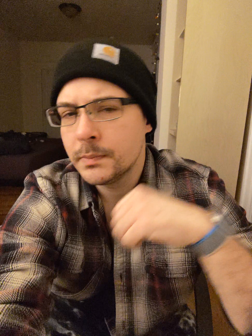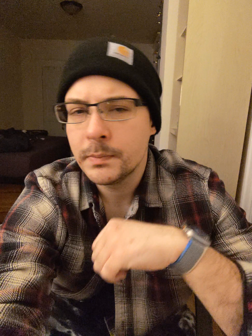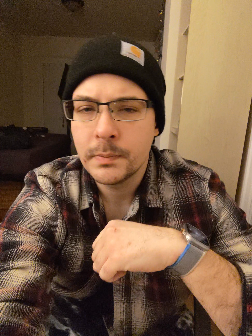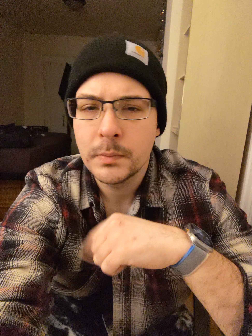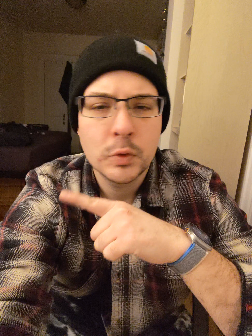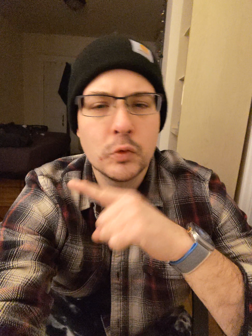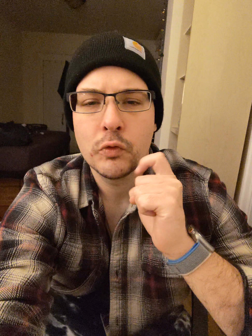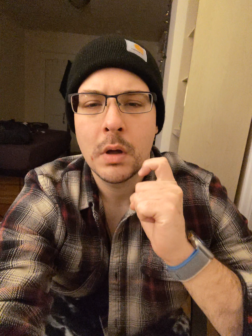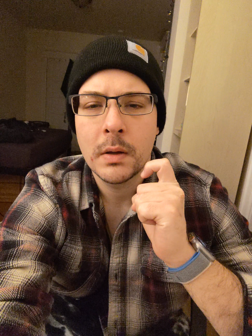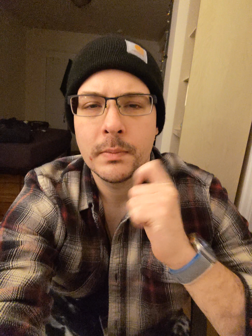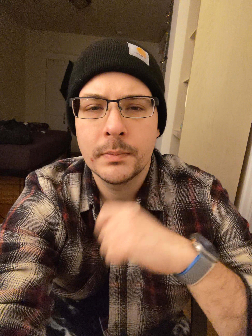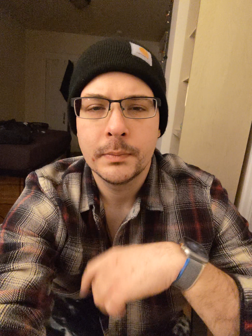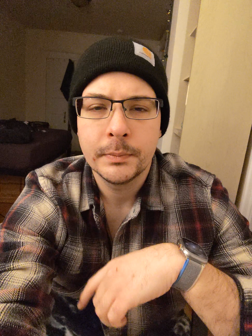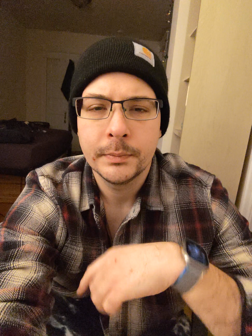dry